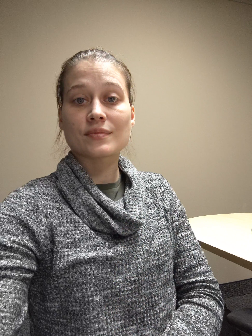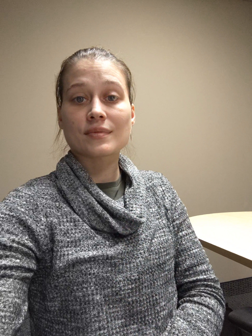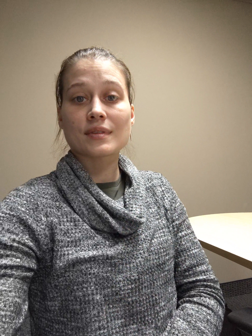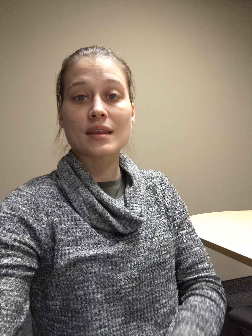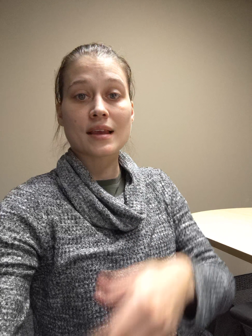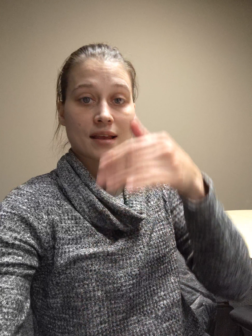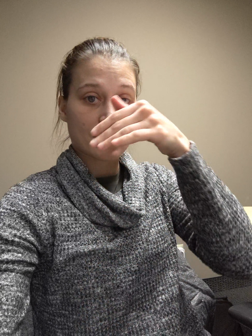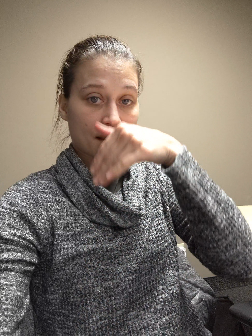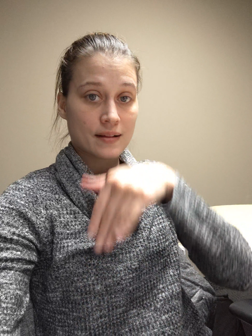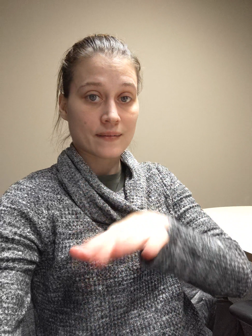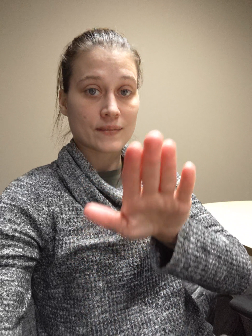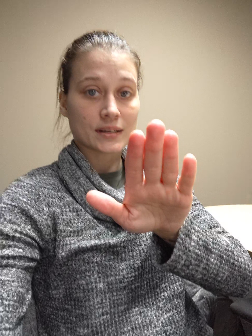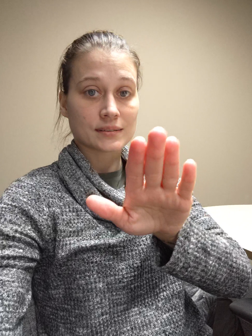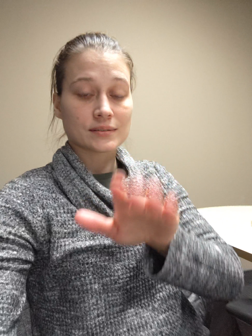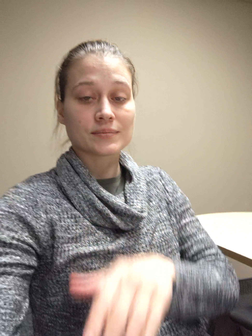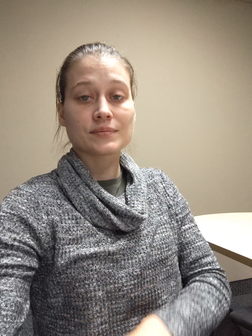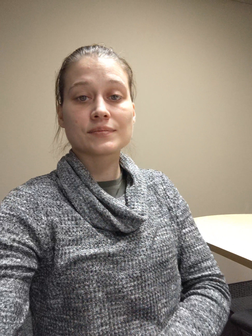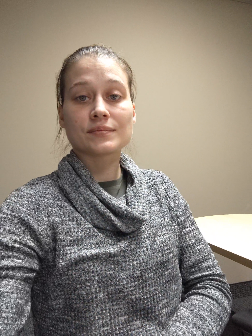elephant